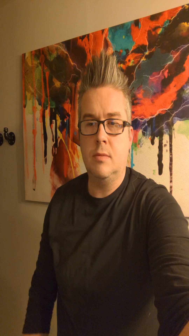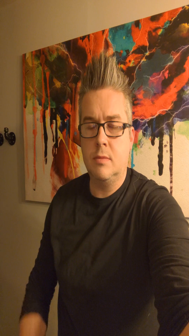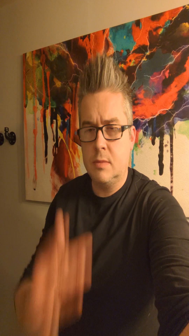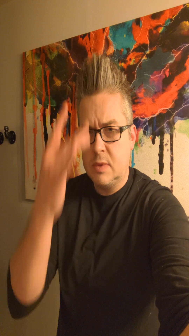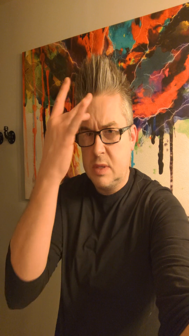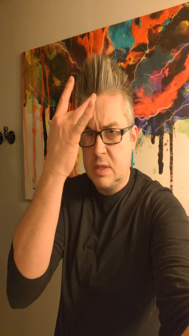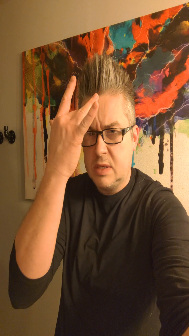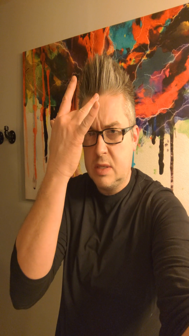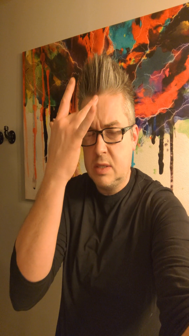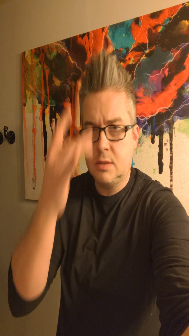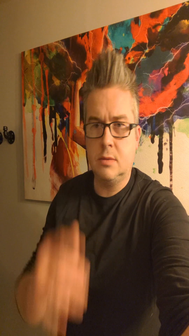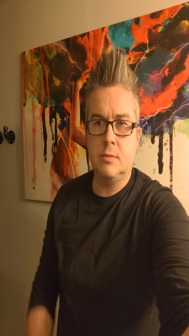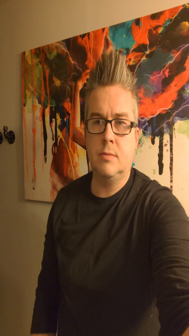sick